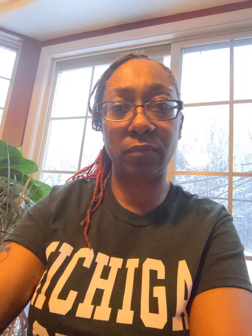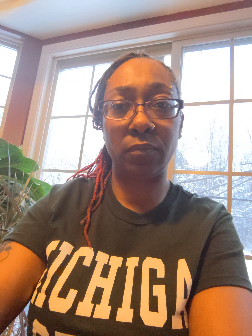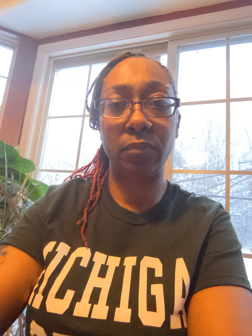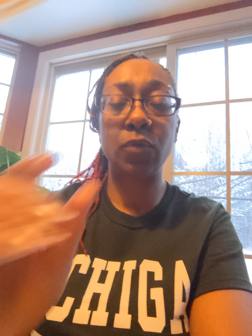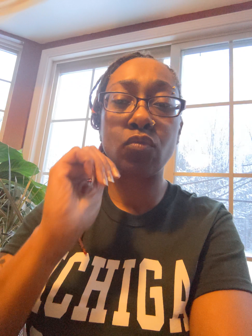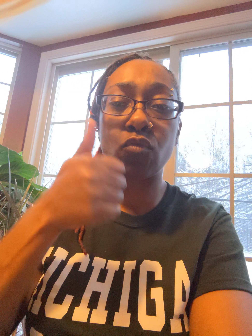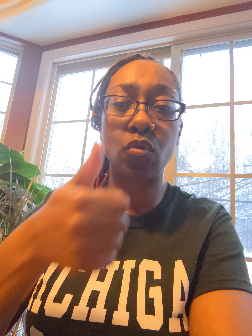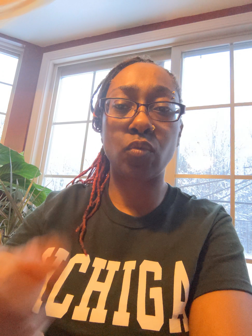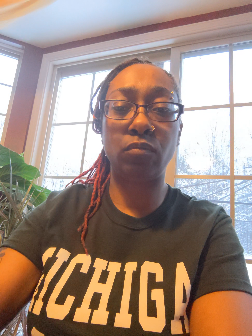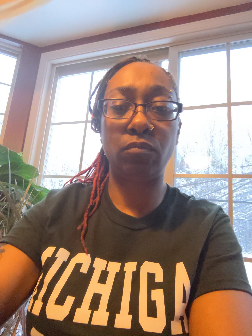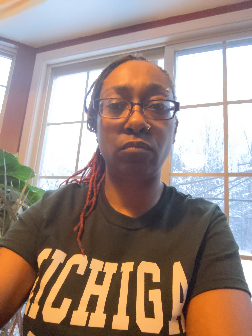tomorrow